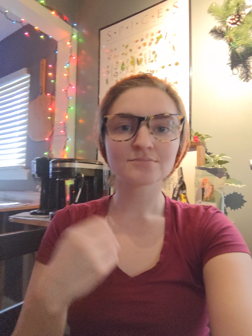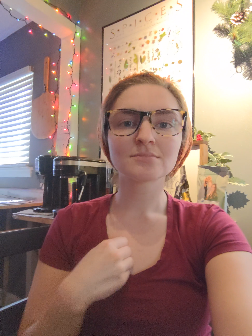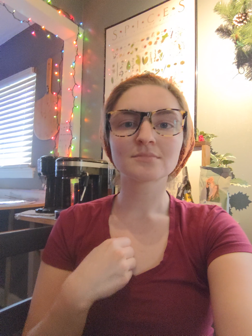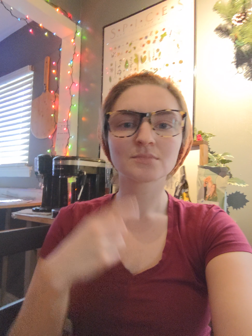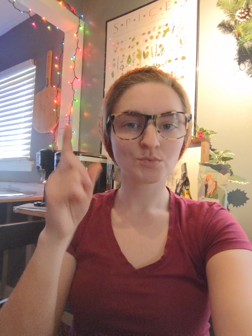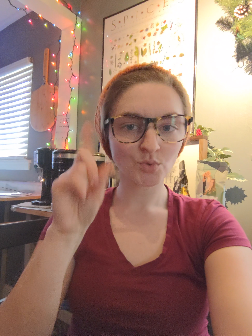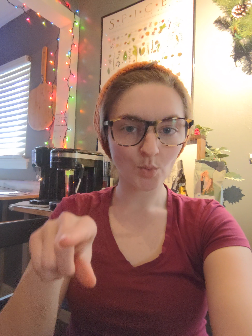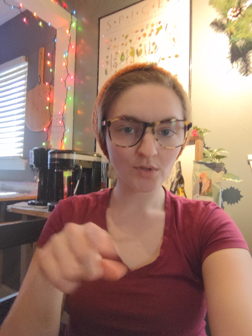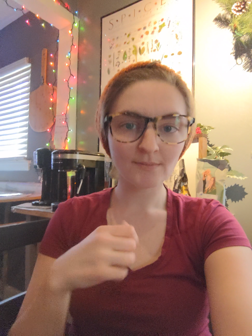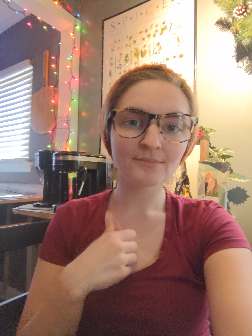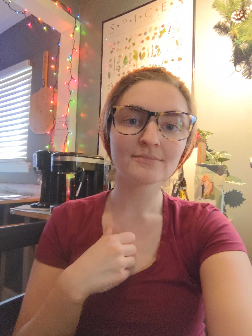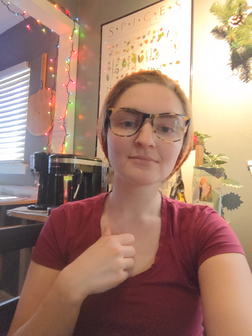go